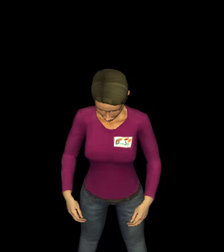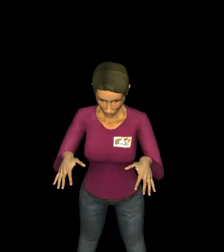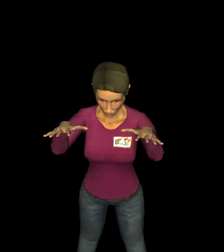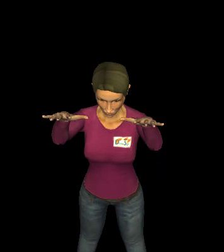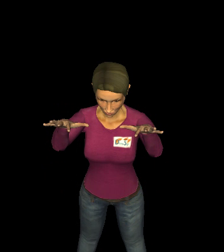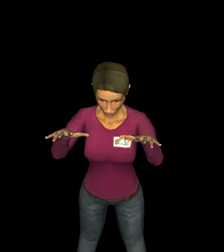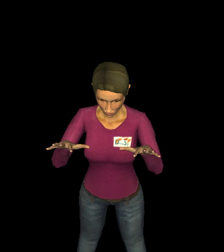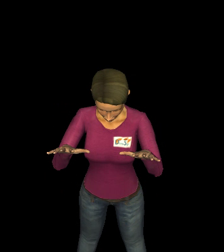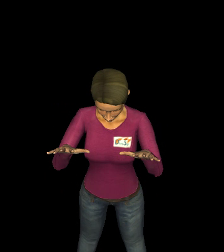ثلج